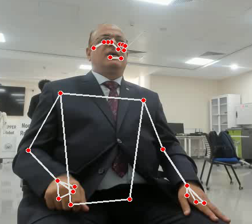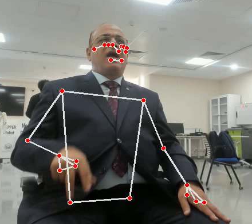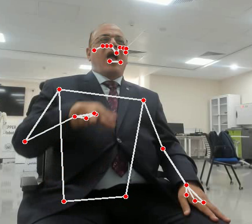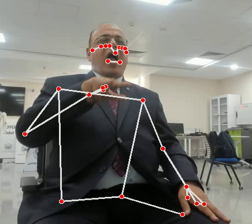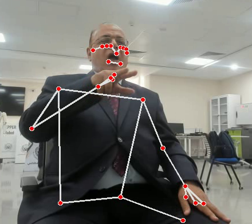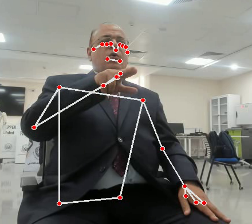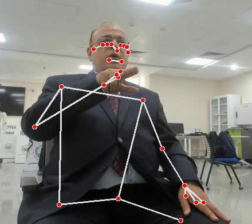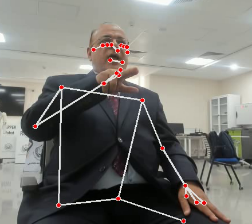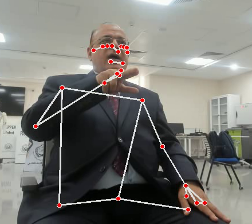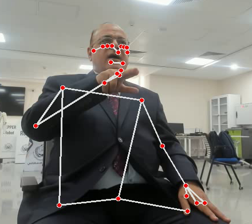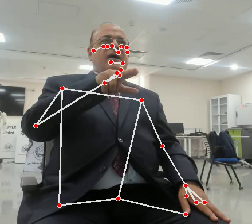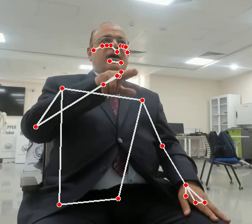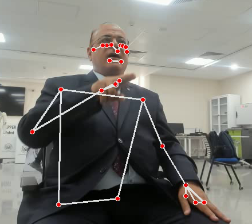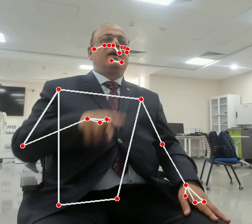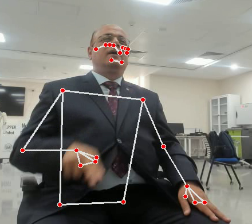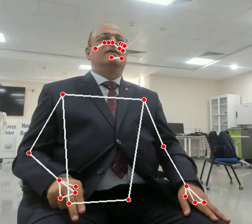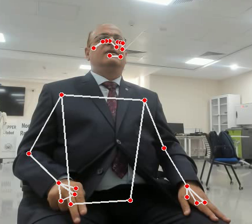akhoia